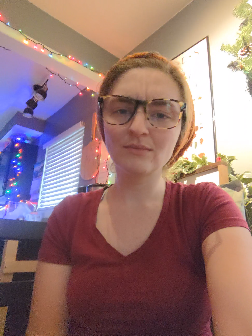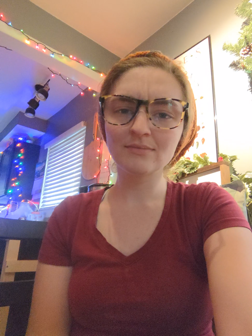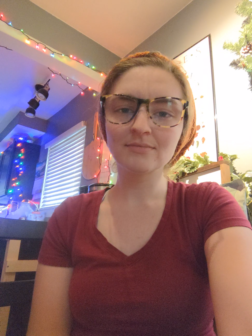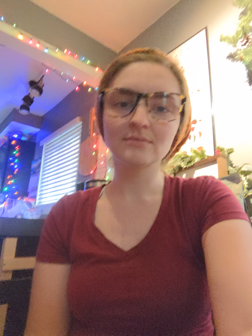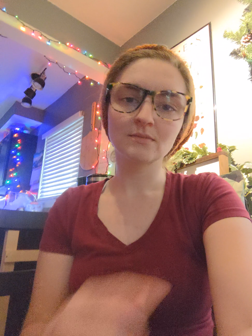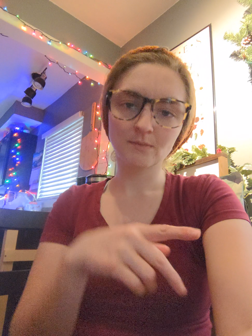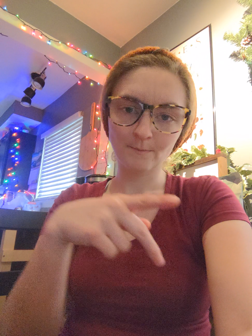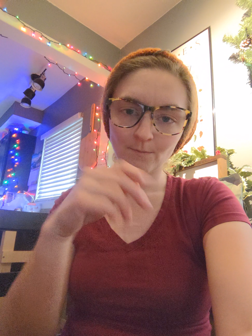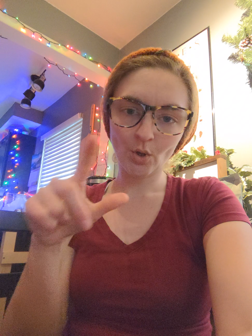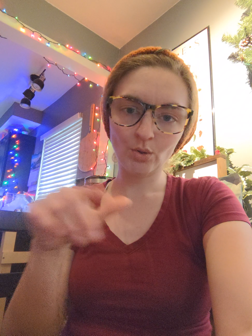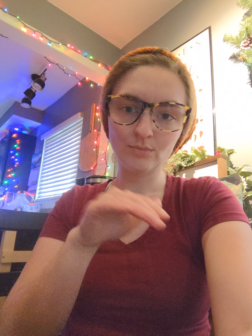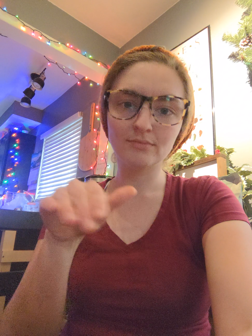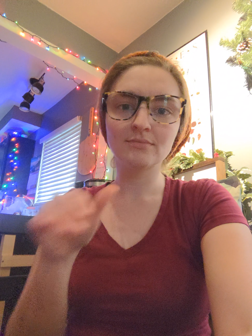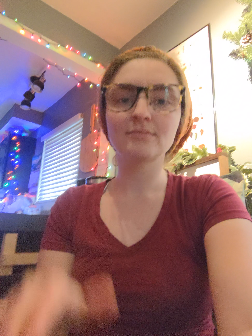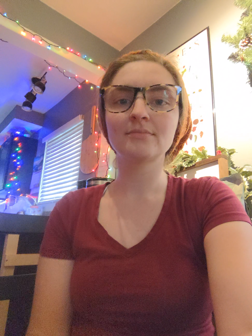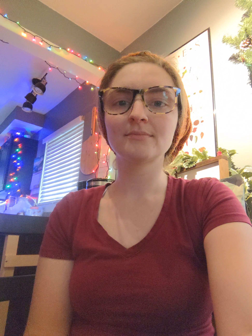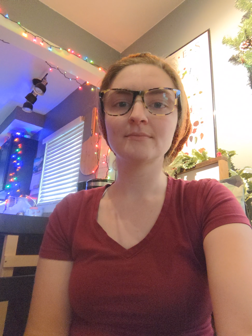pool